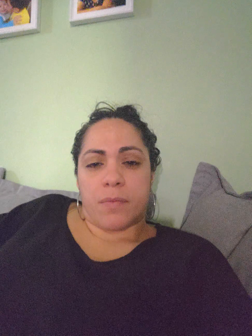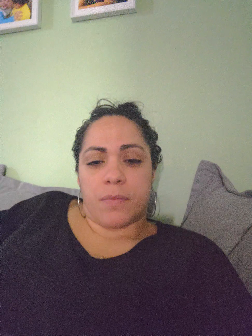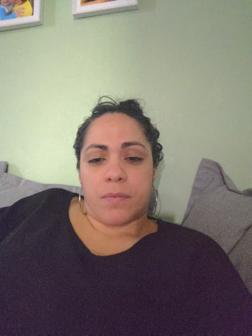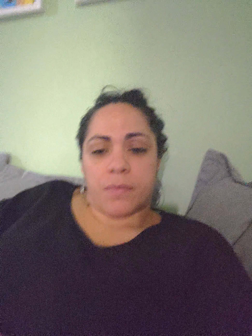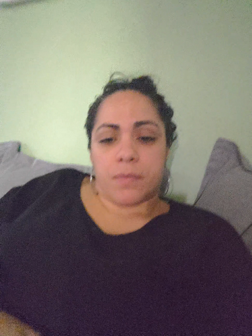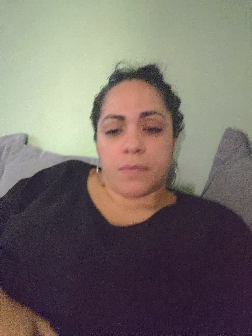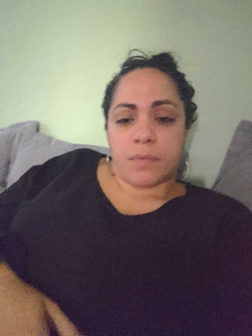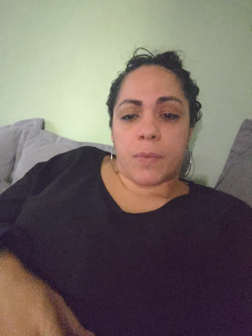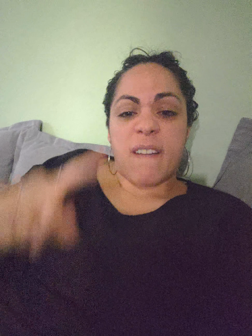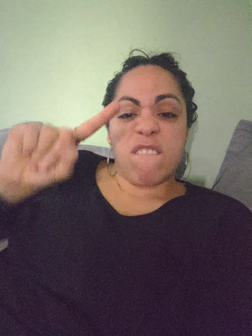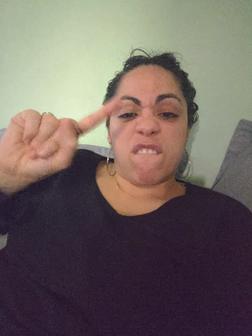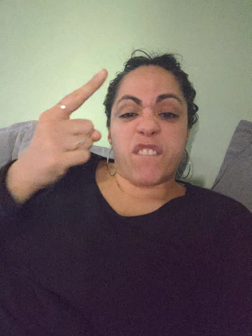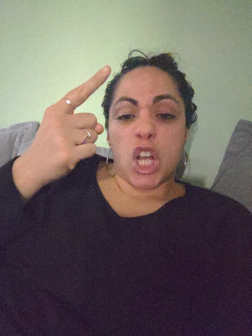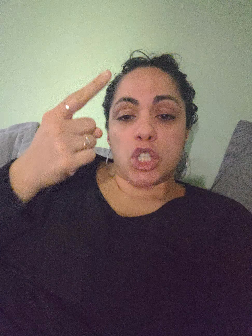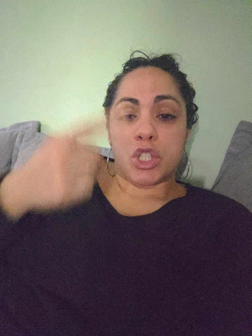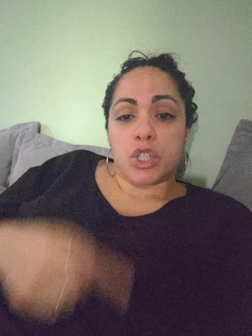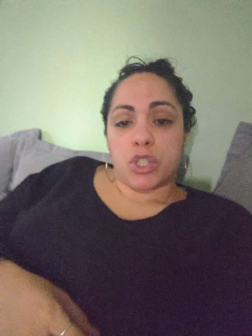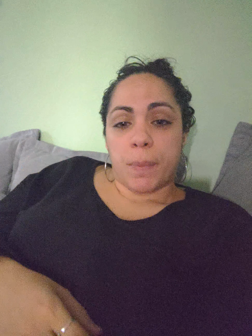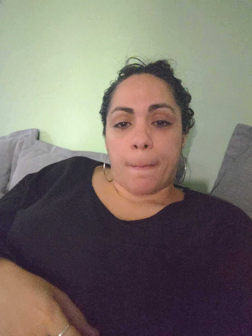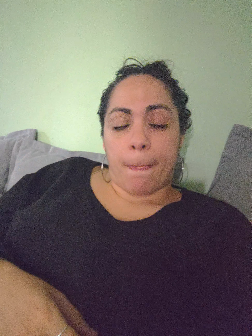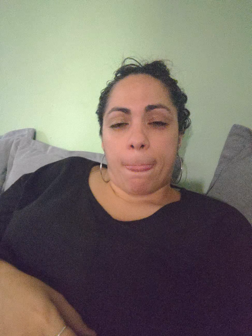first